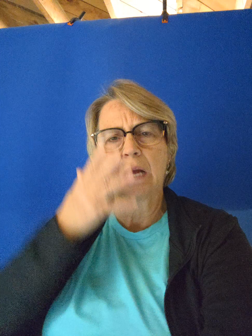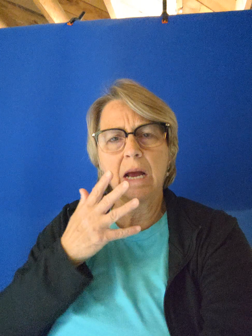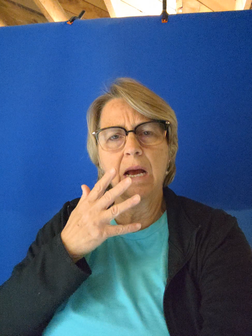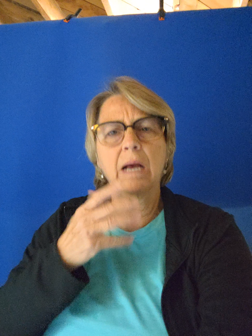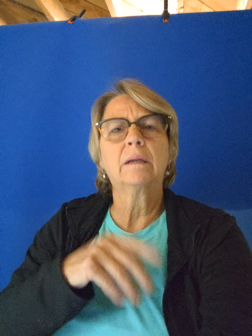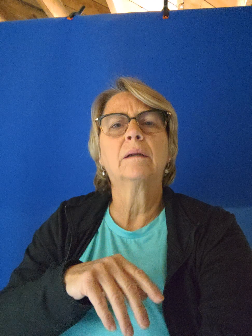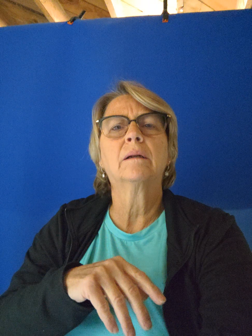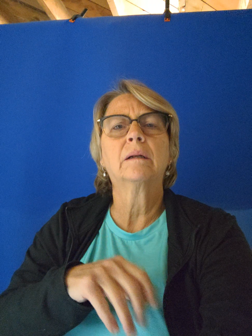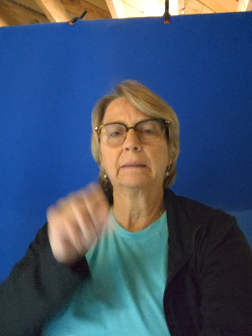sad